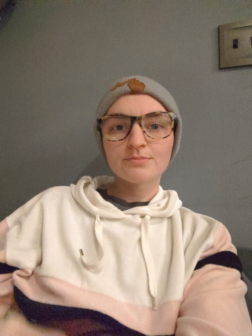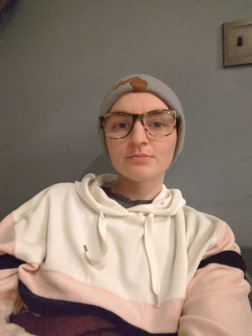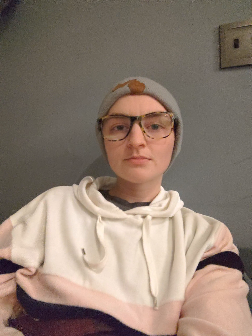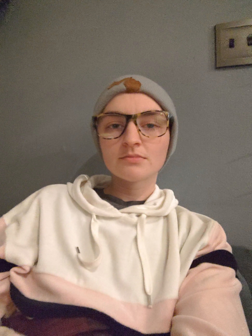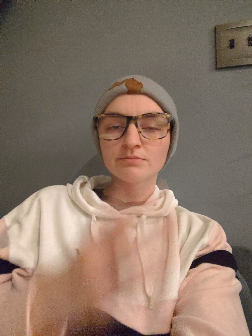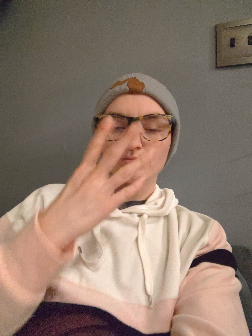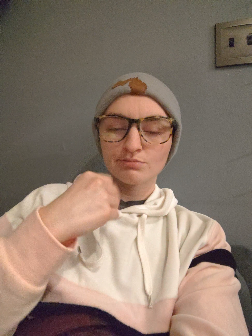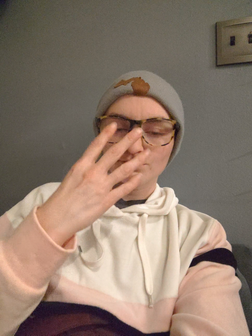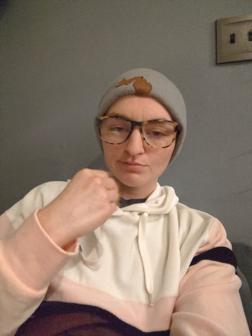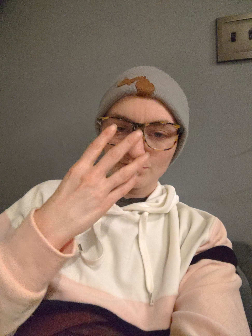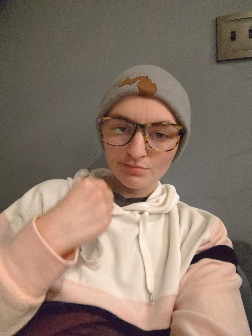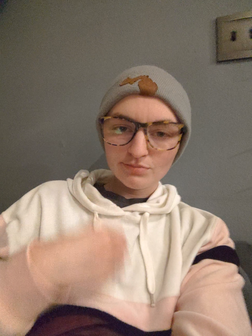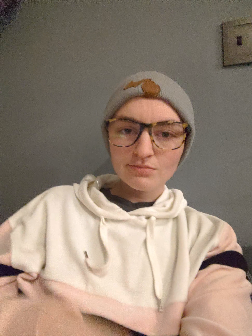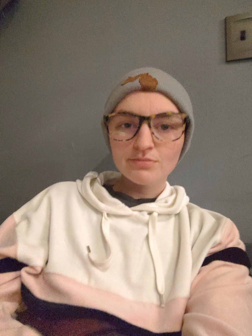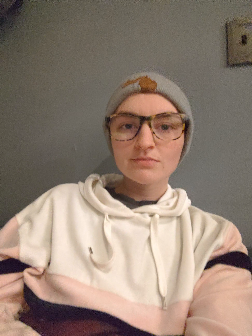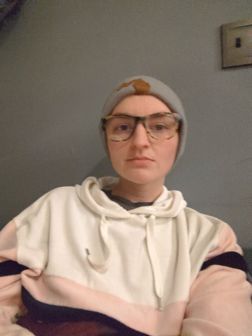sleepy